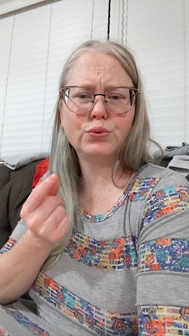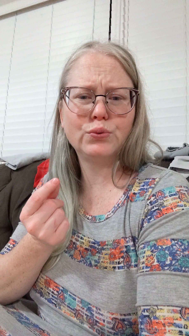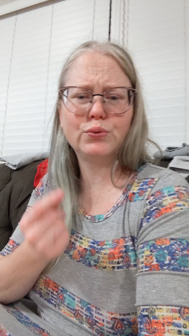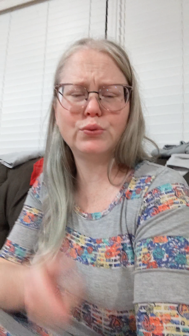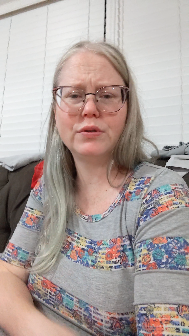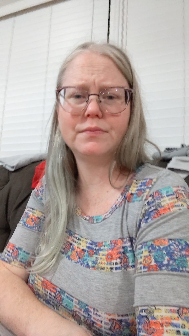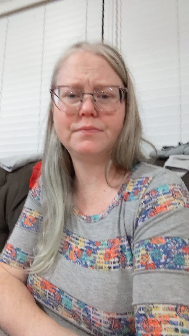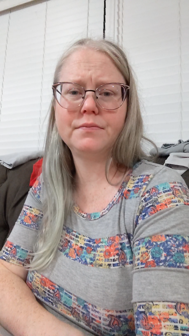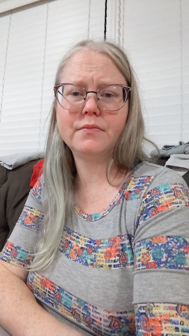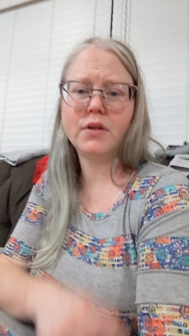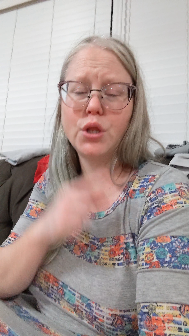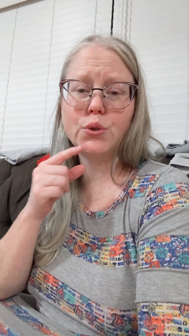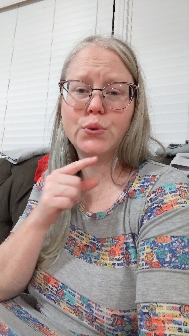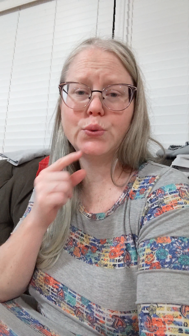glue